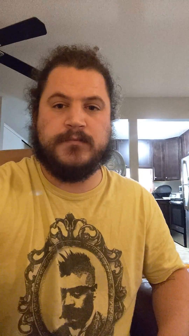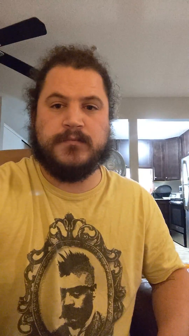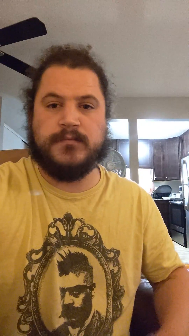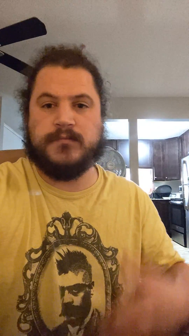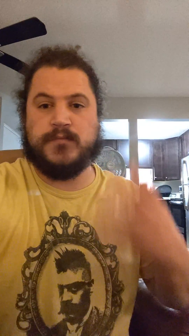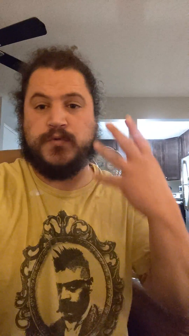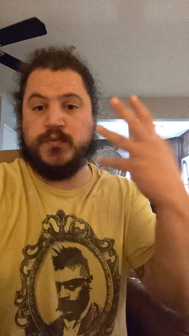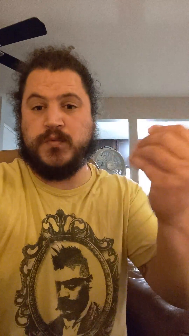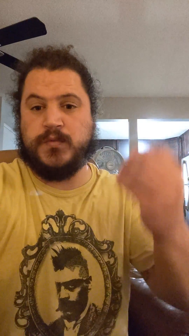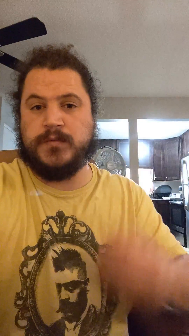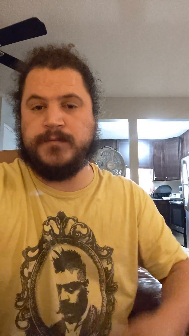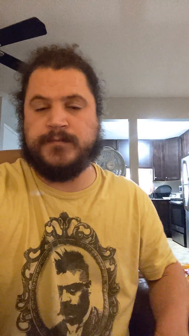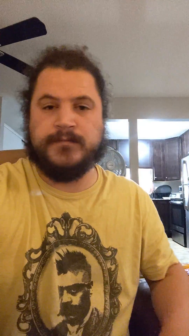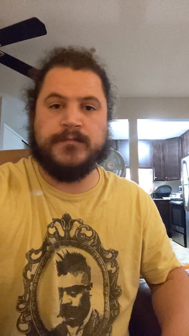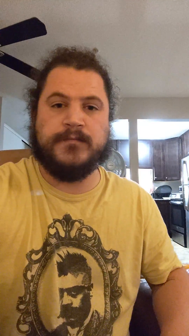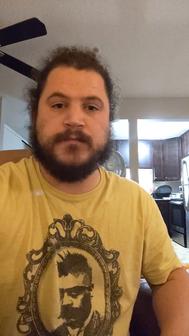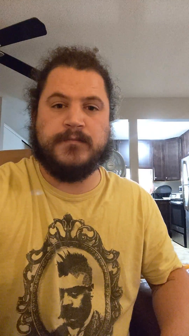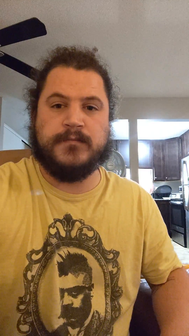going to